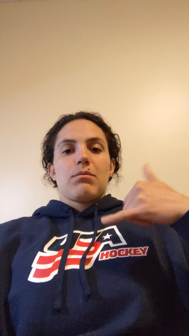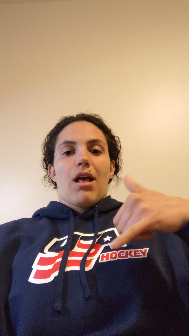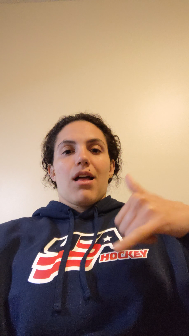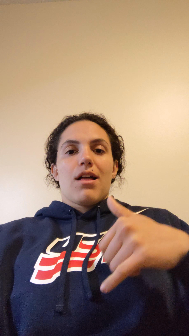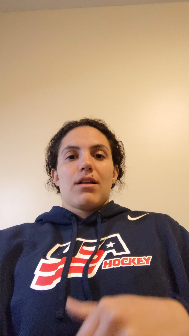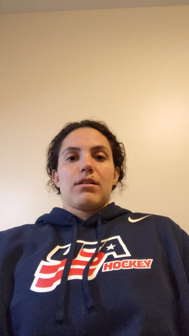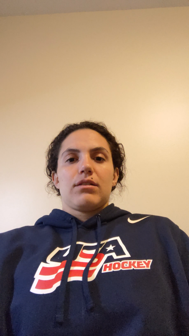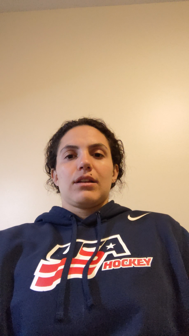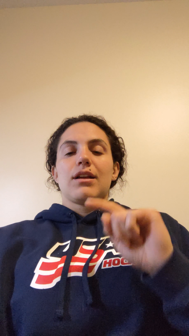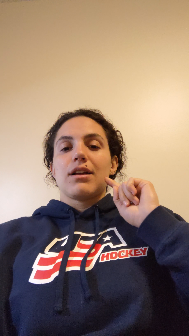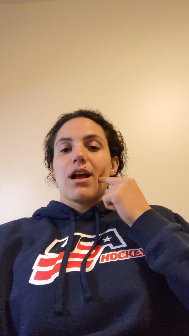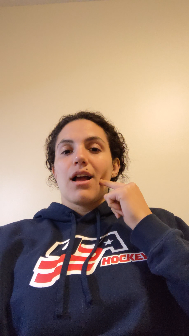candy